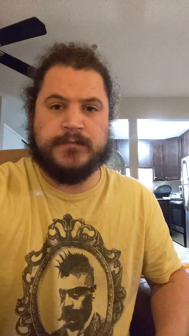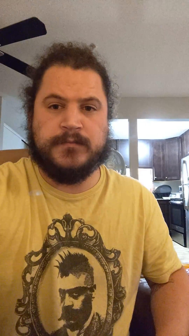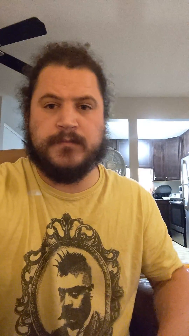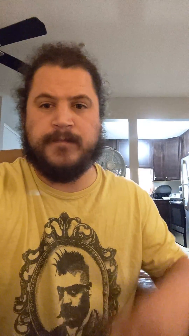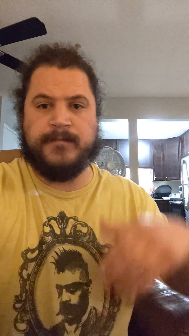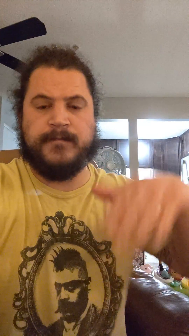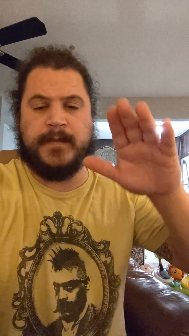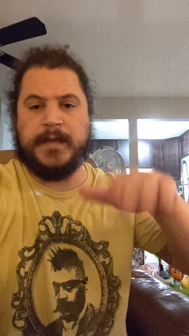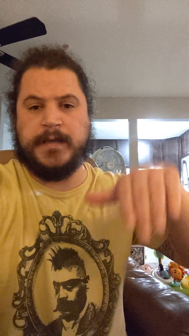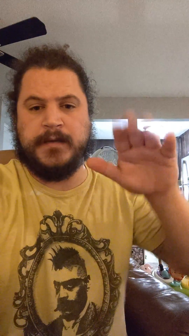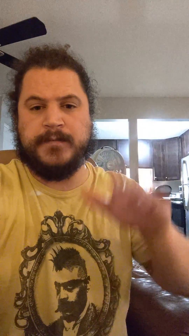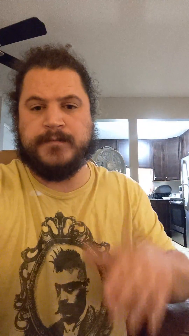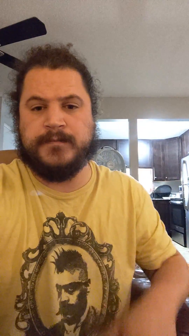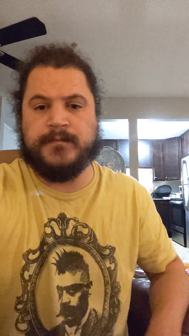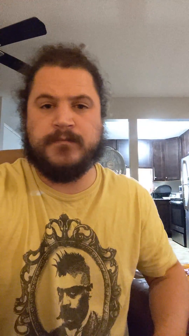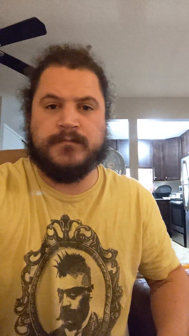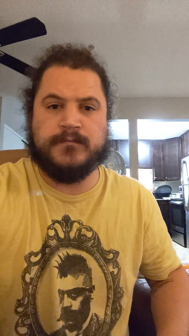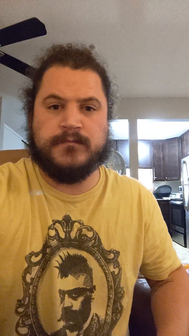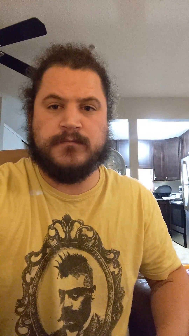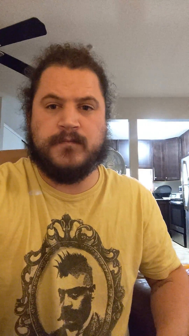paint